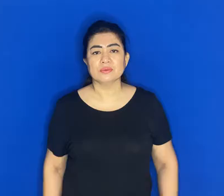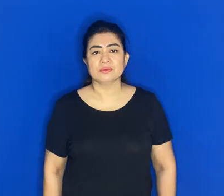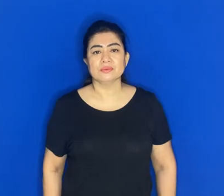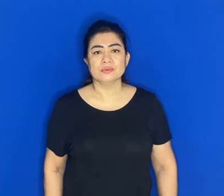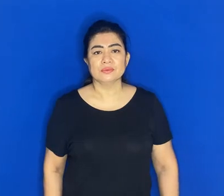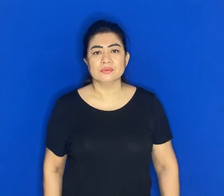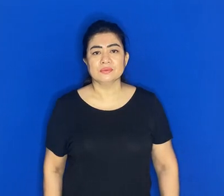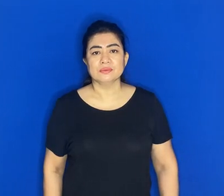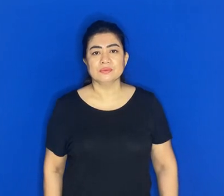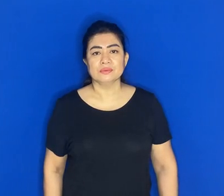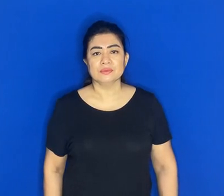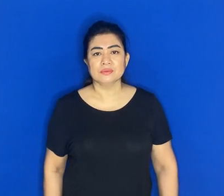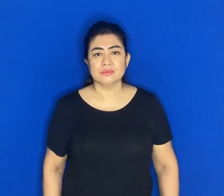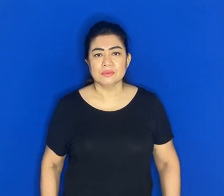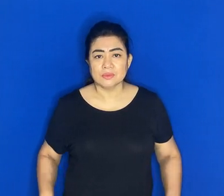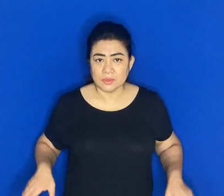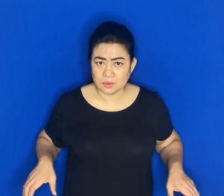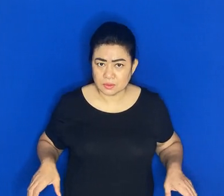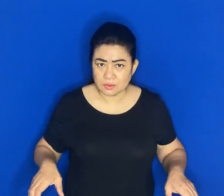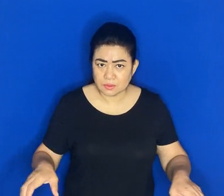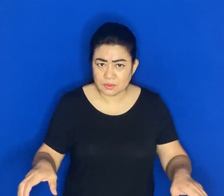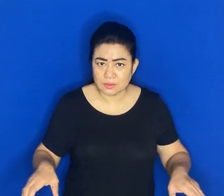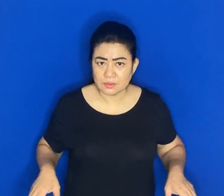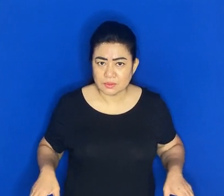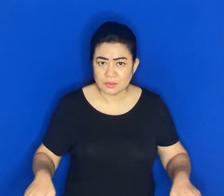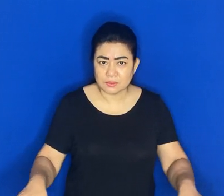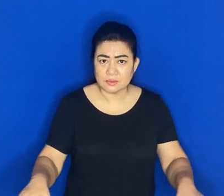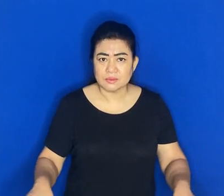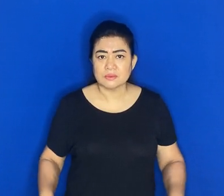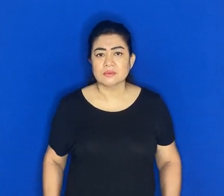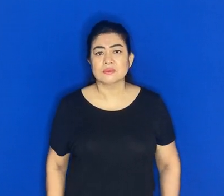weelchair person